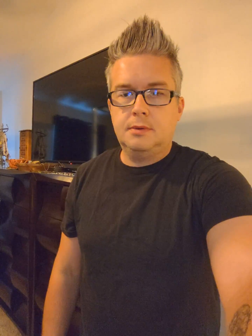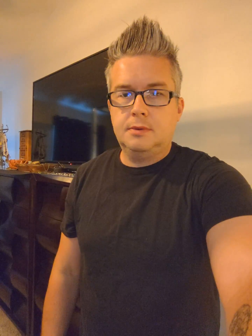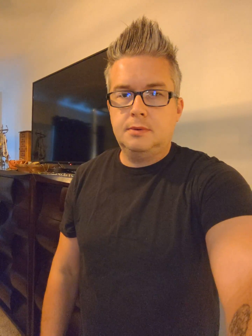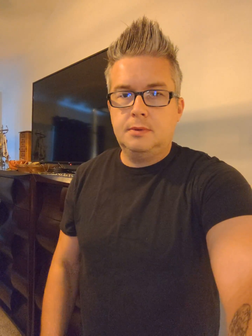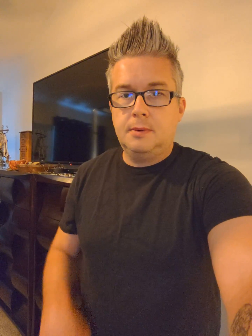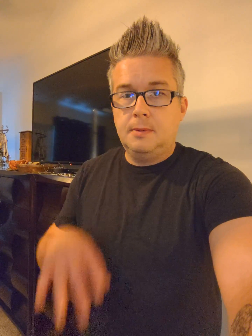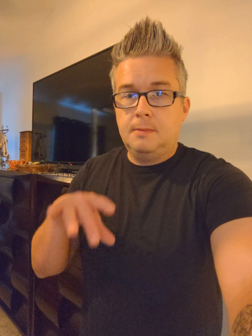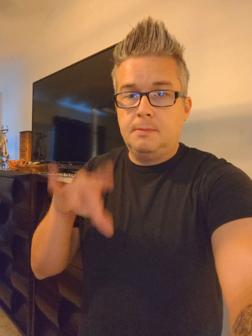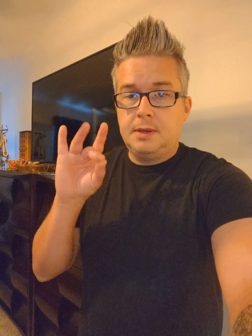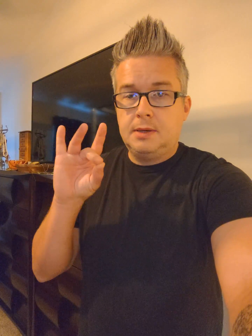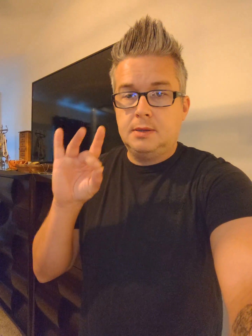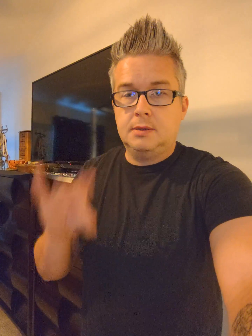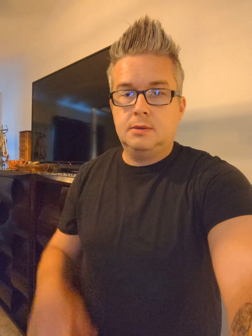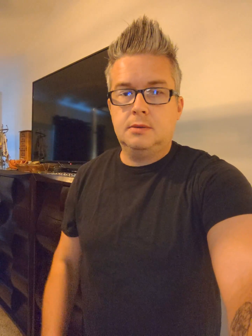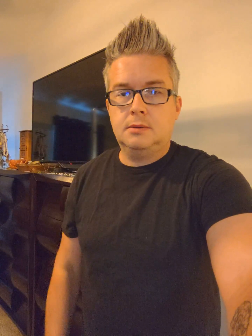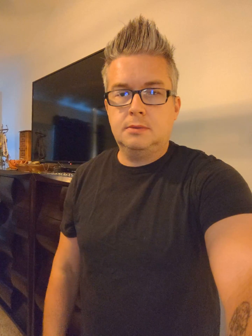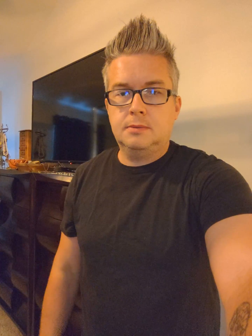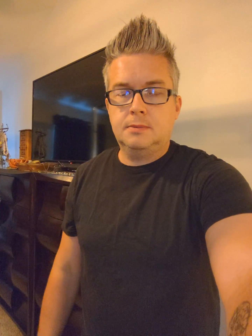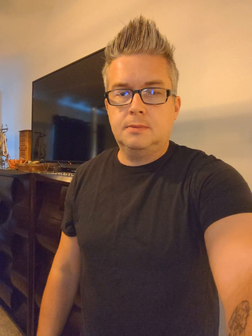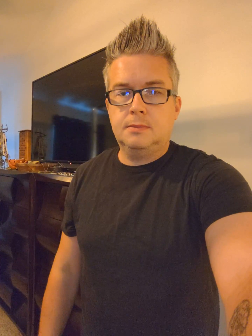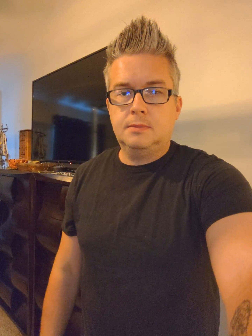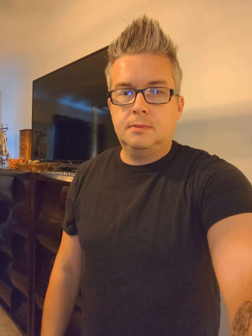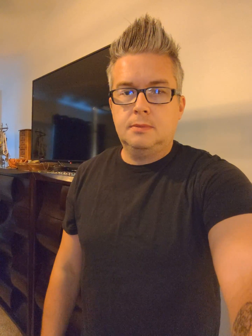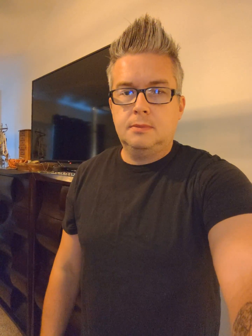pick